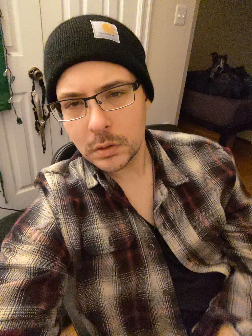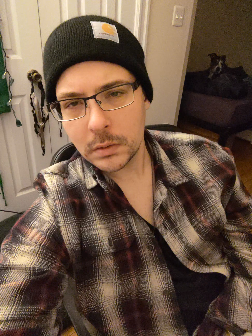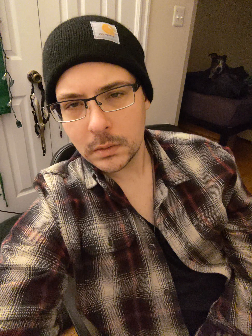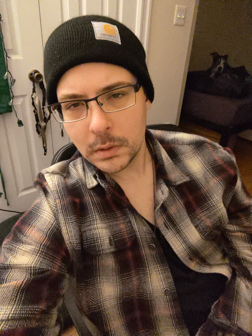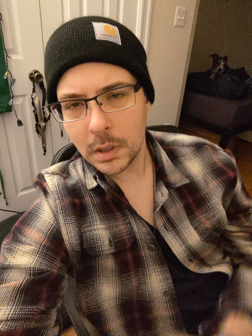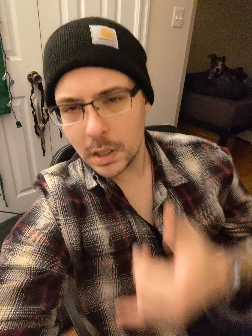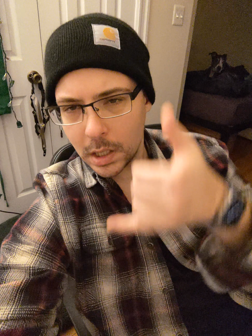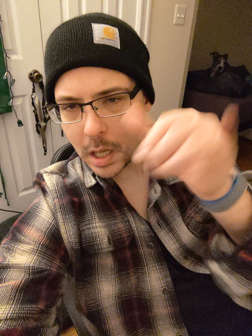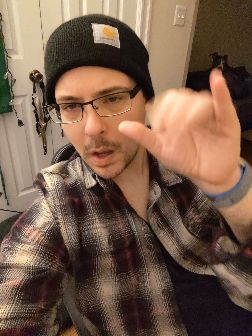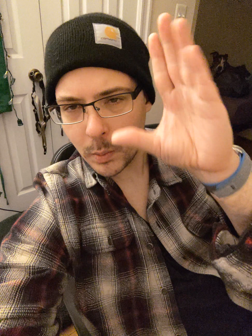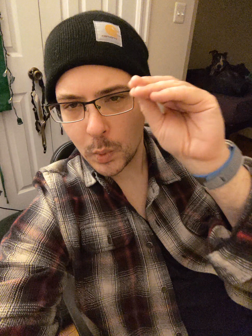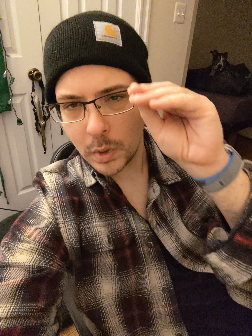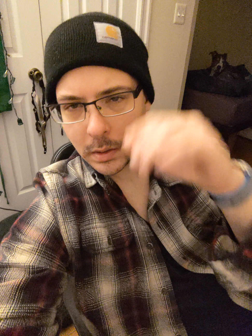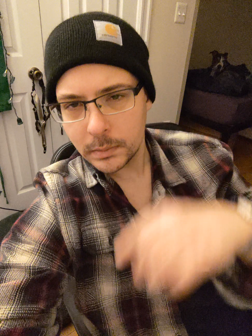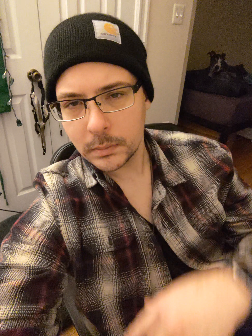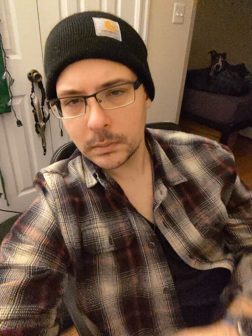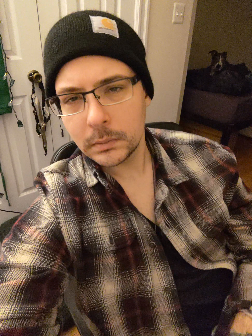cowboy